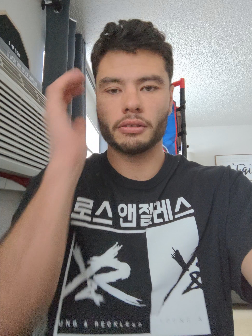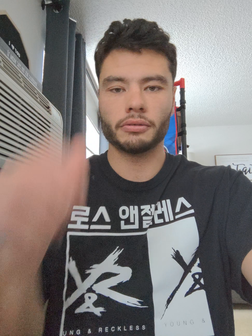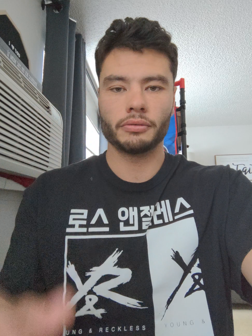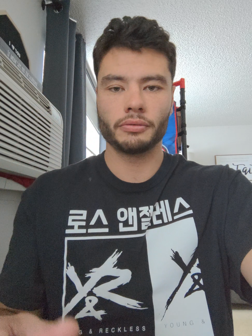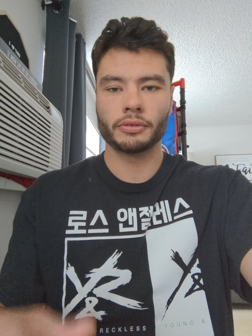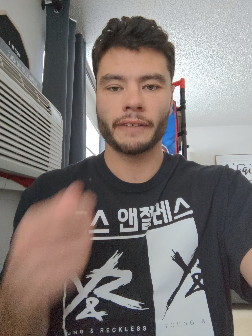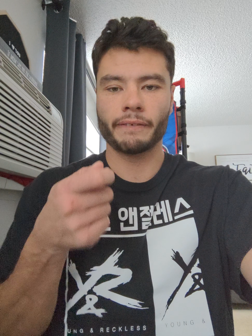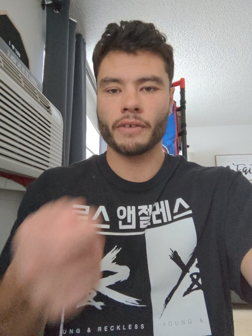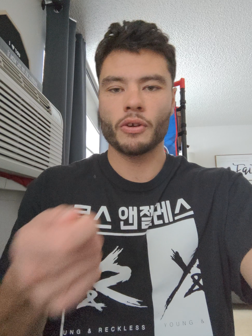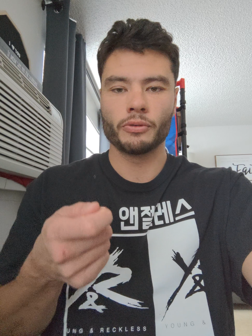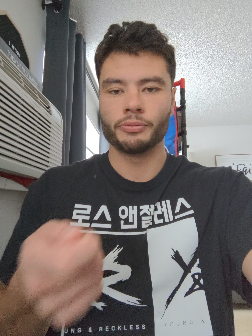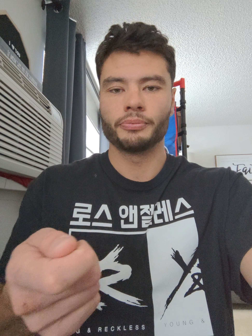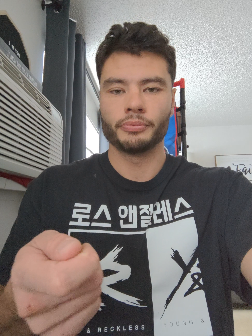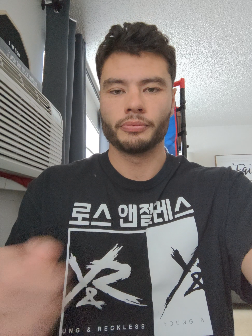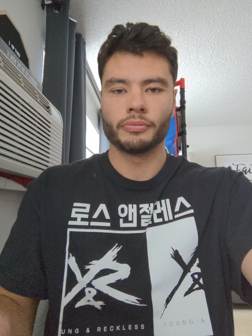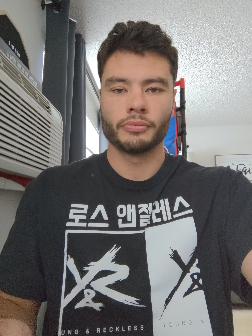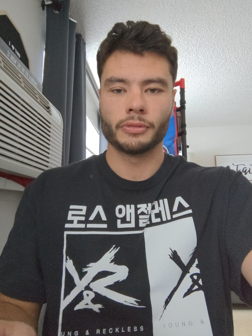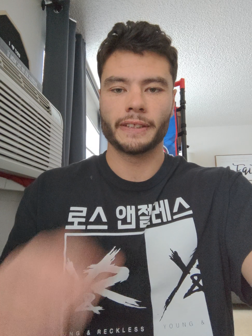vacuum